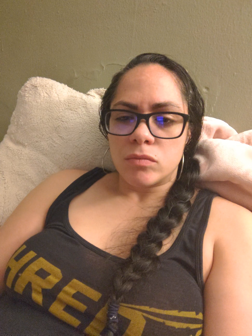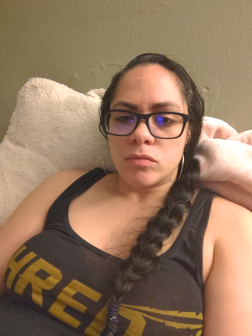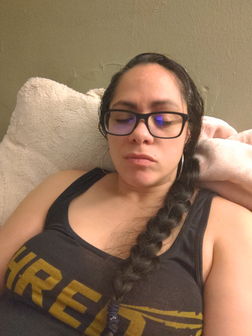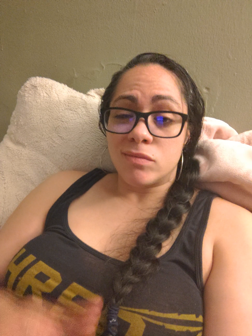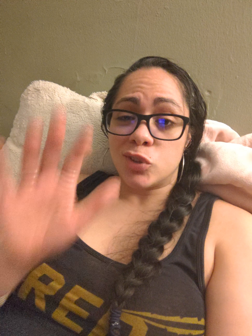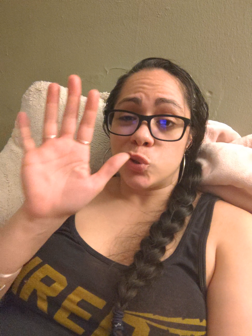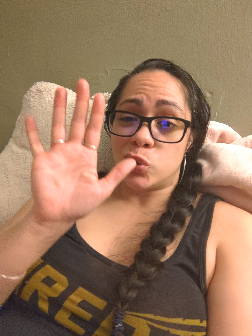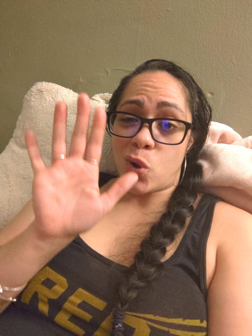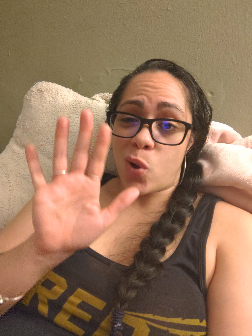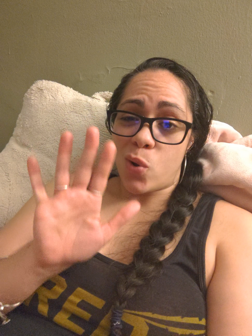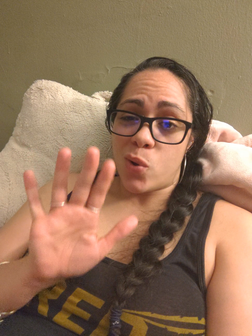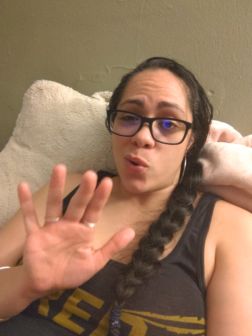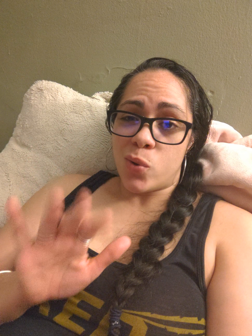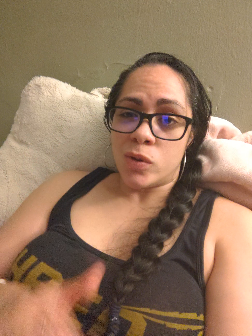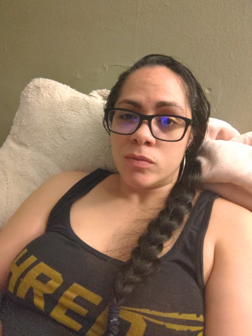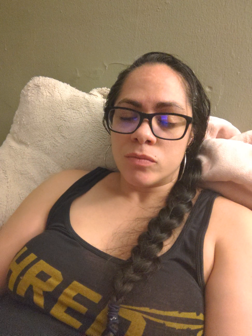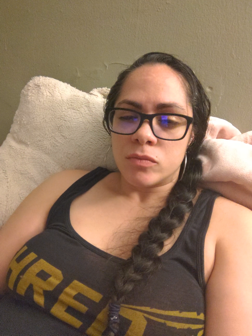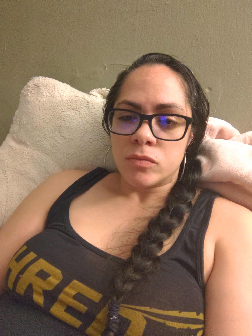snow